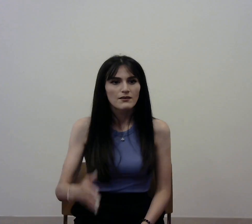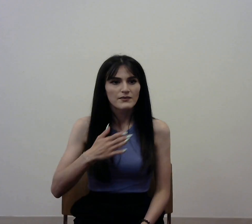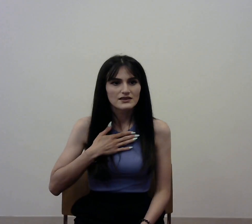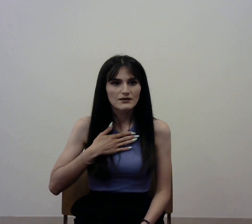mən